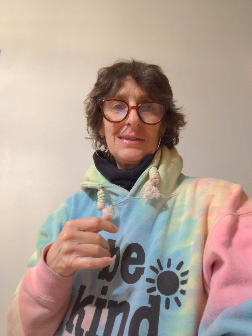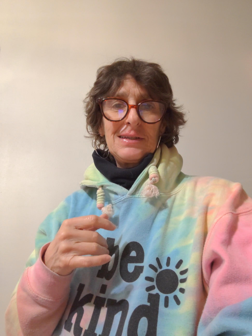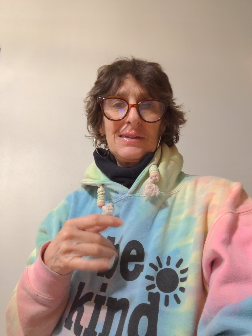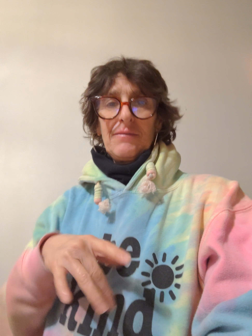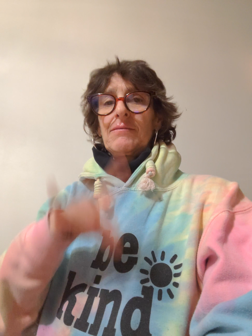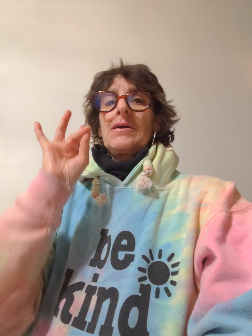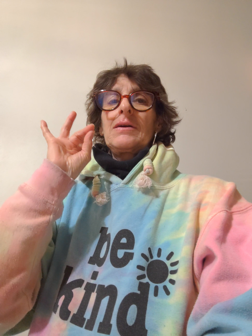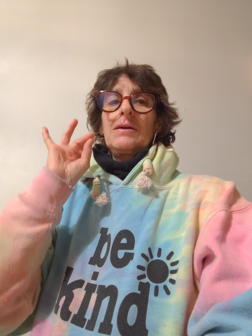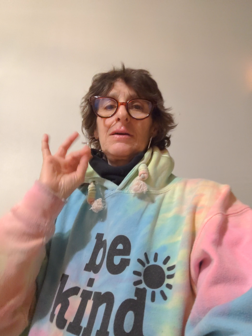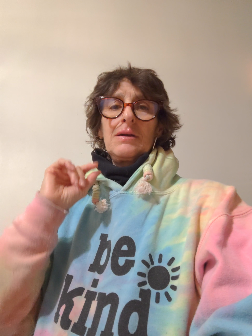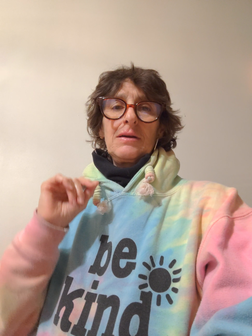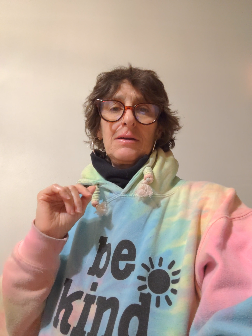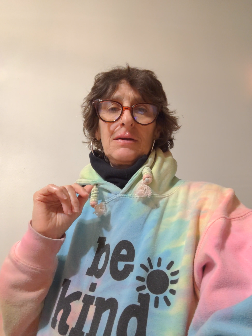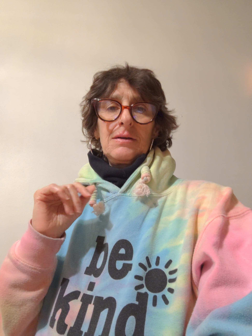find